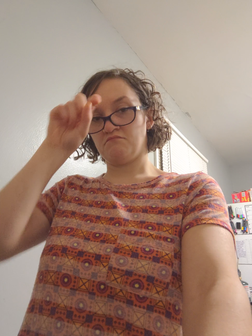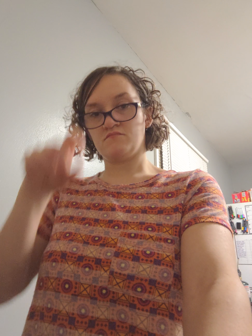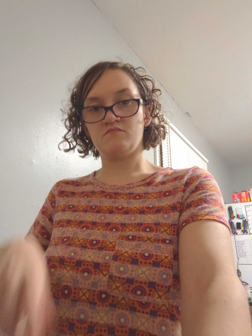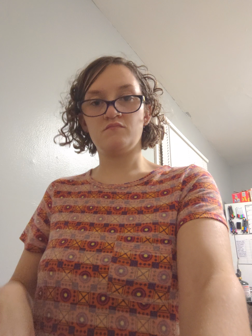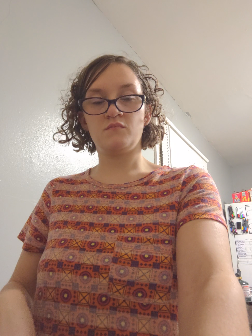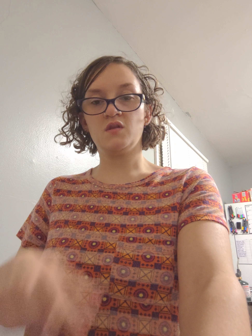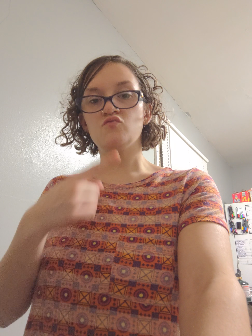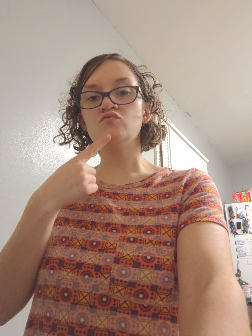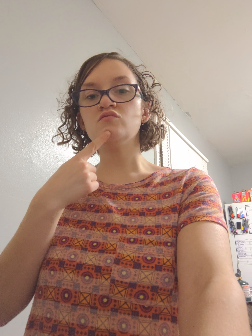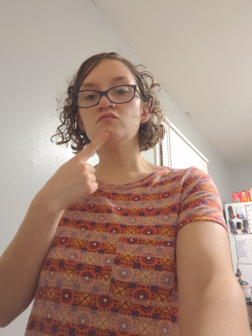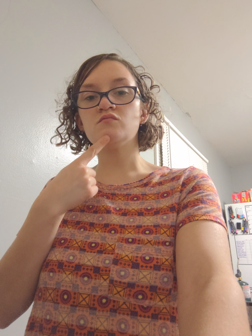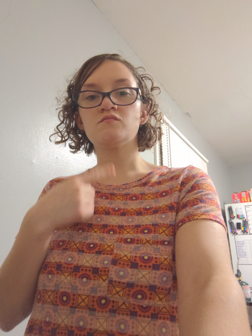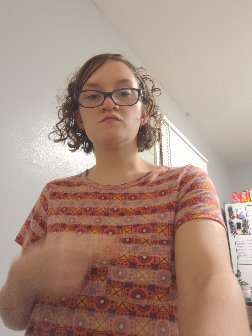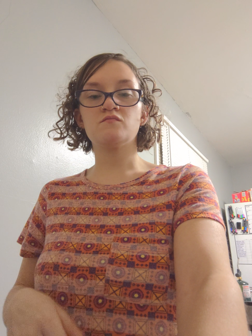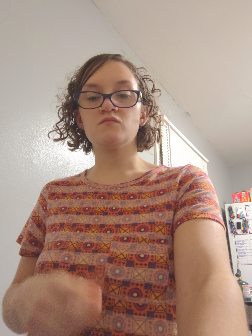chin